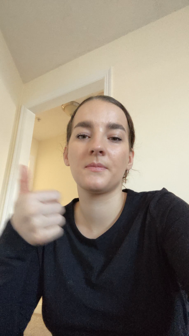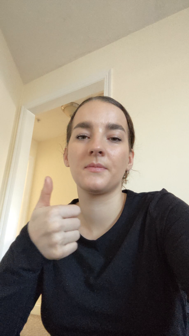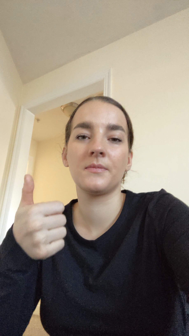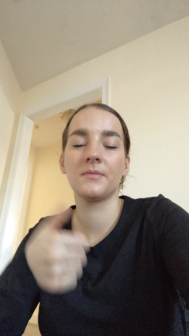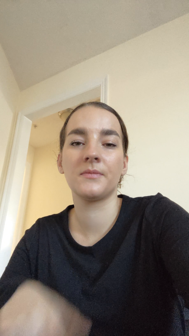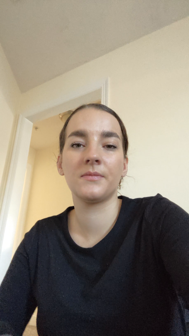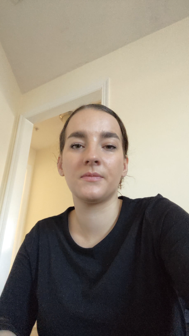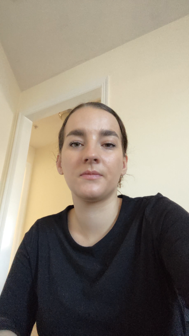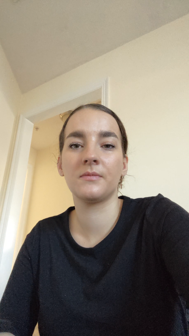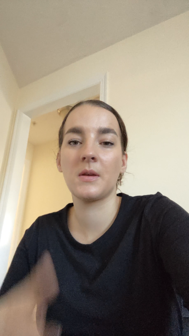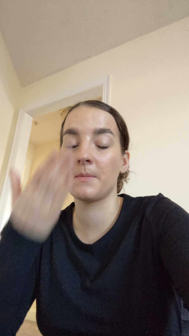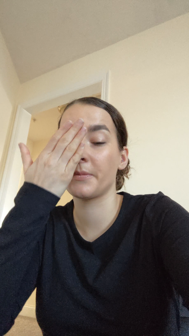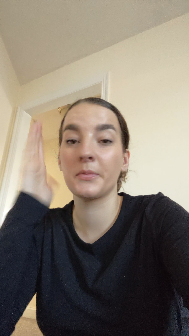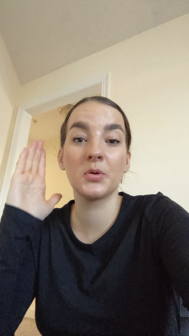peekaboo